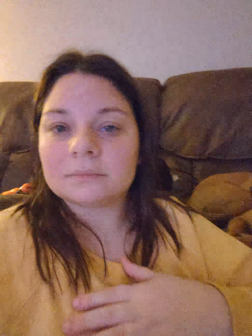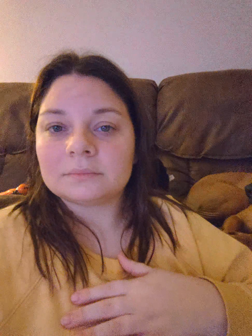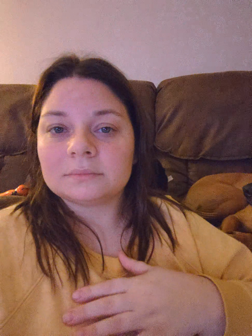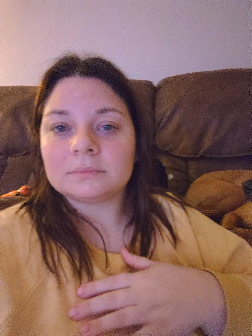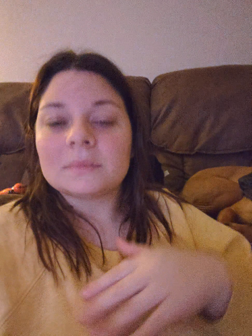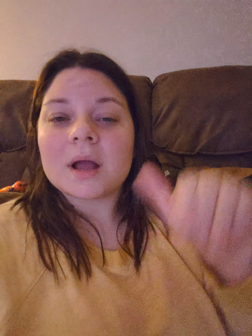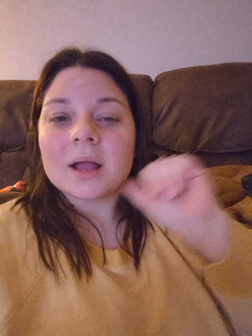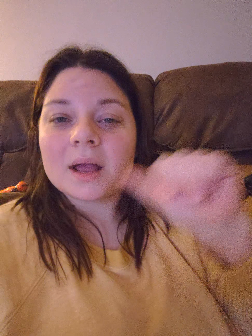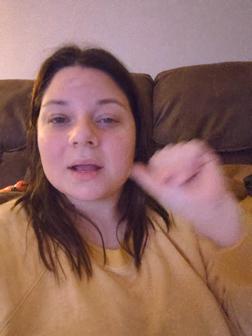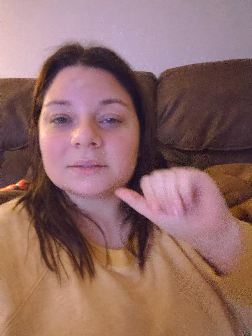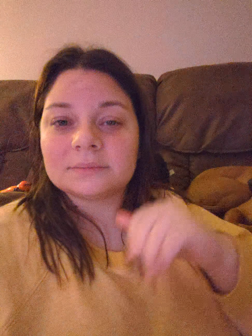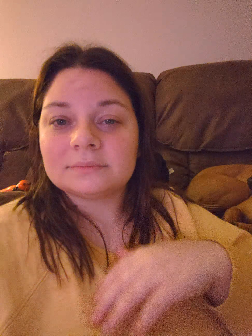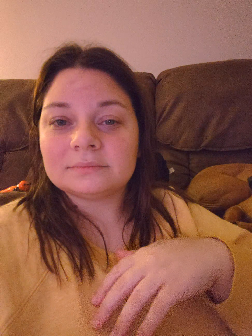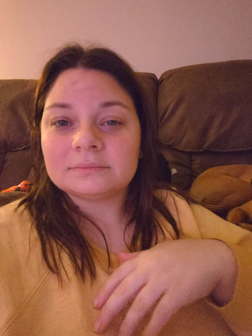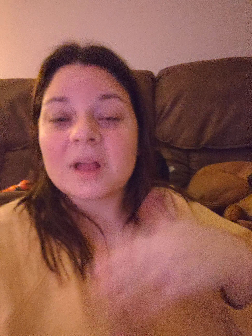aunt